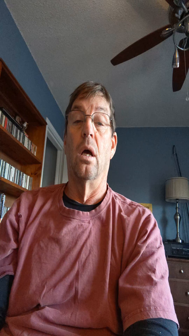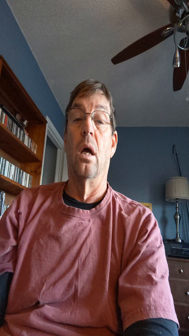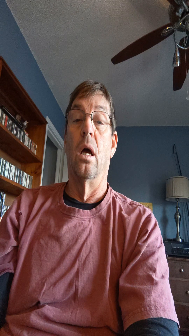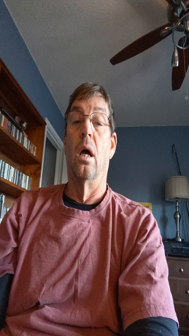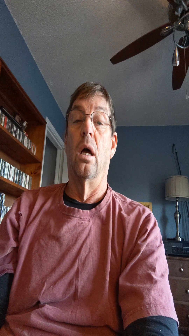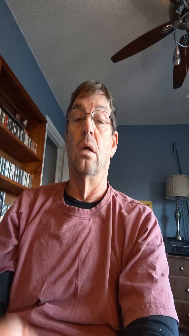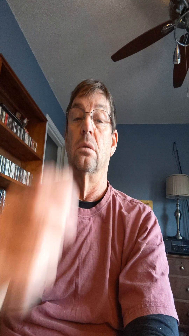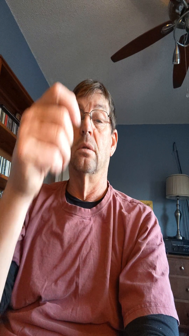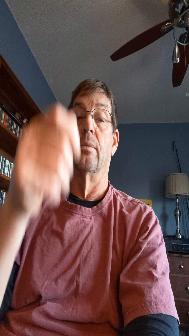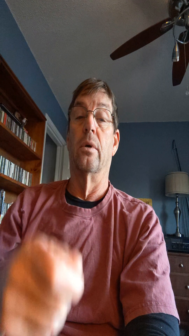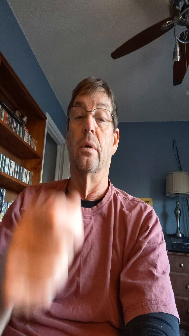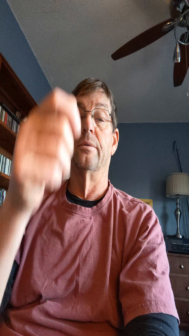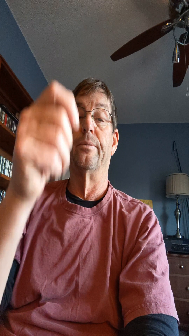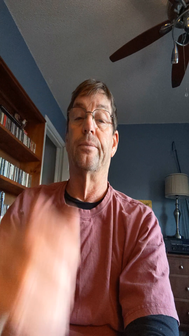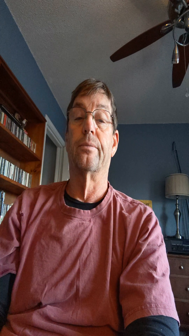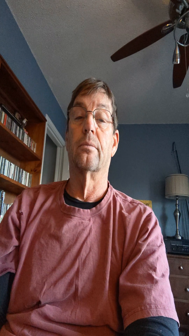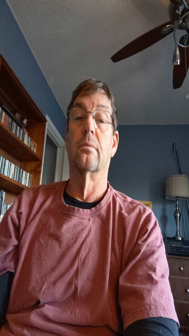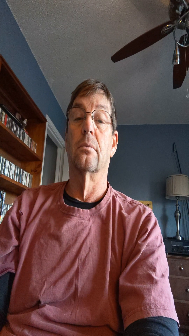zipper